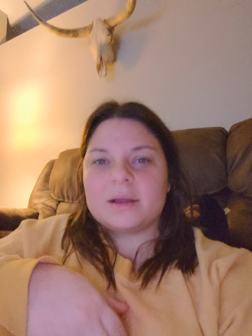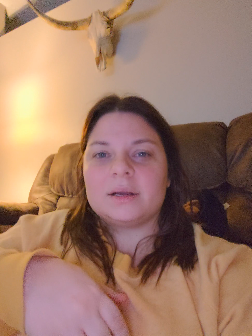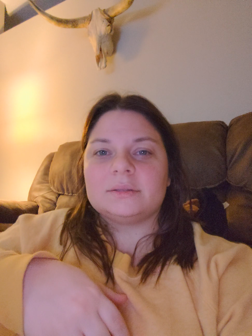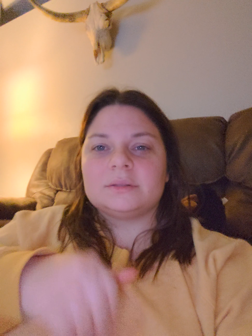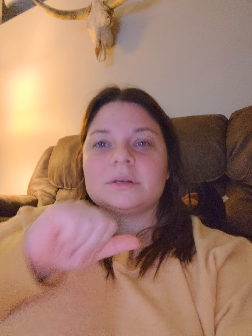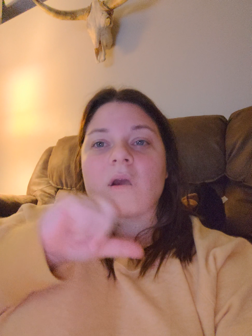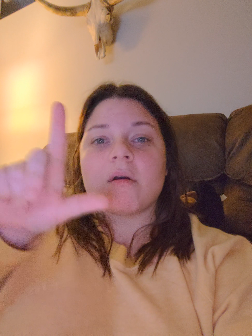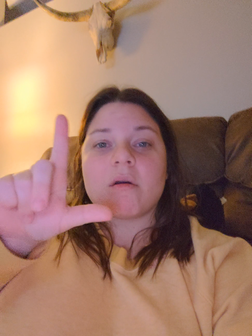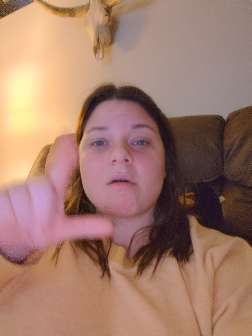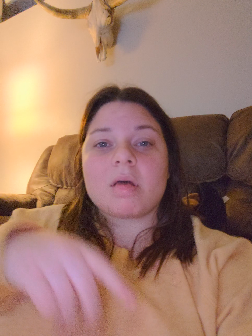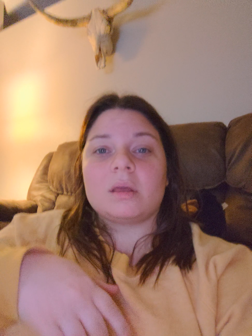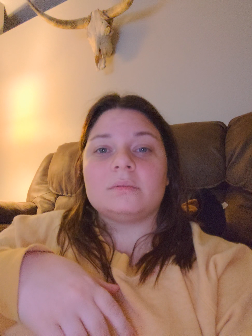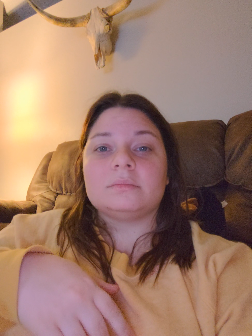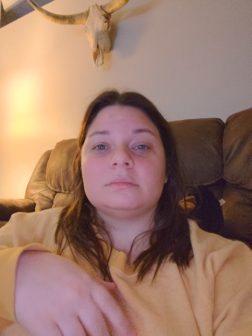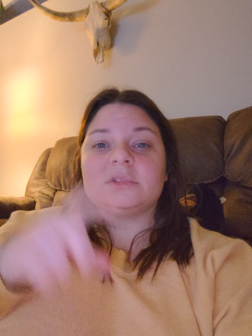all